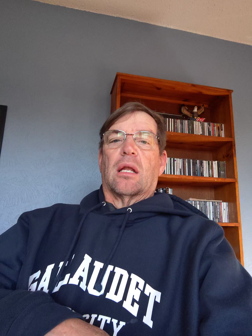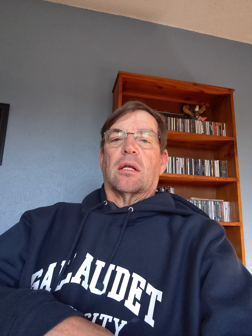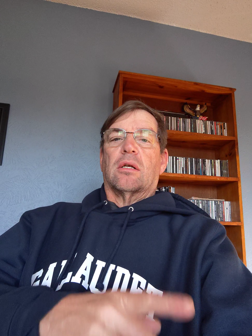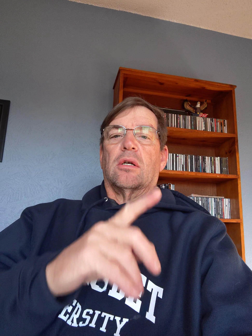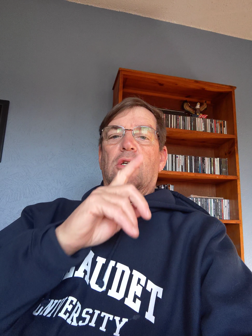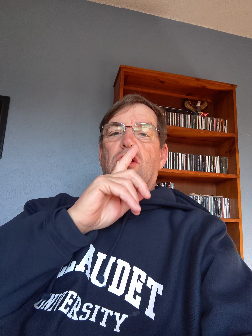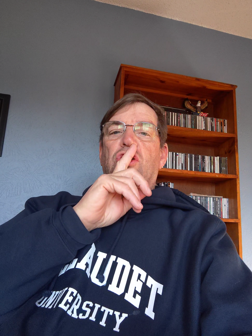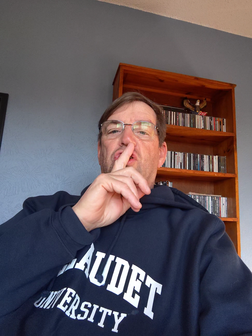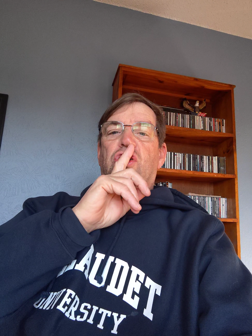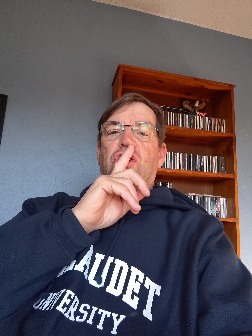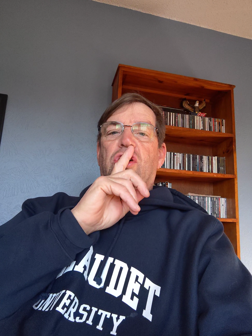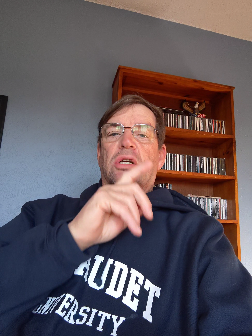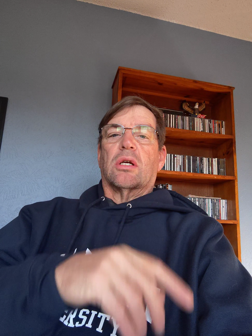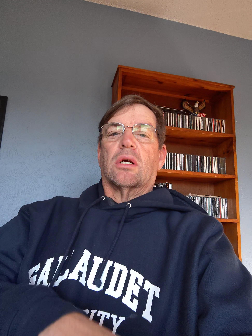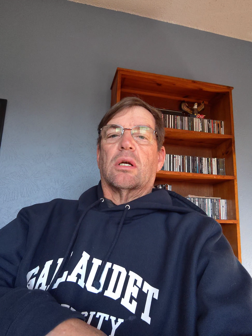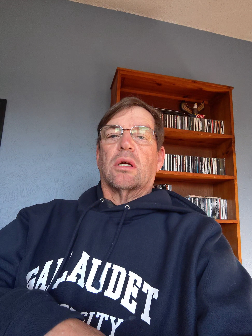shhh